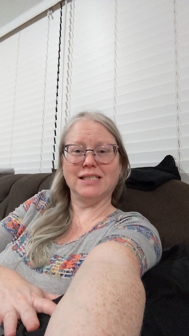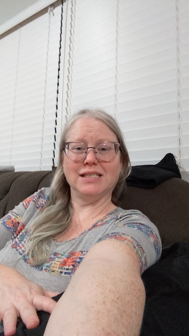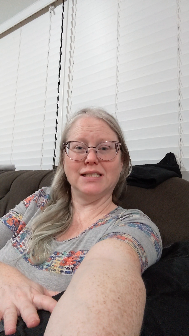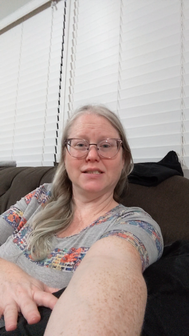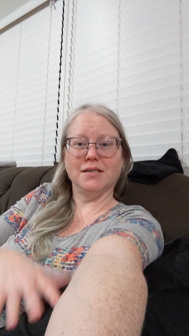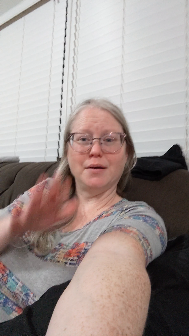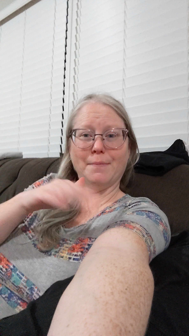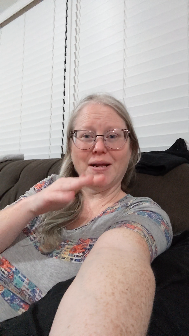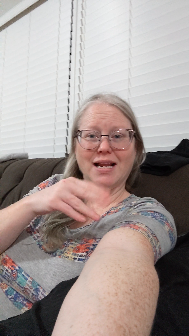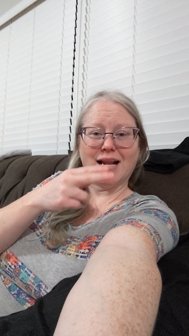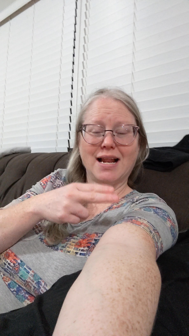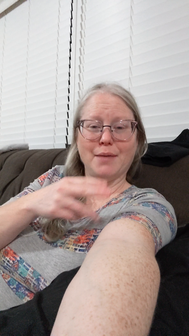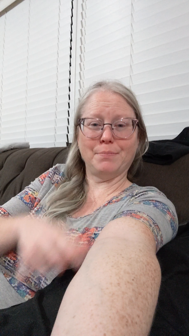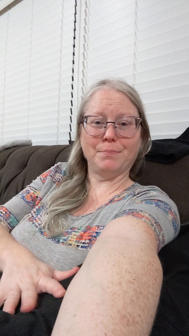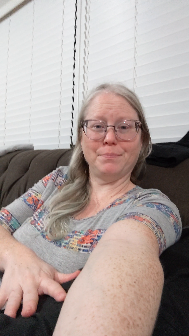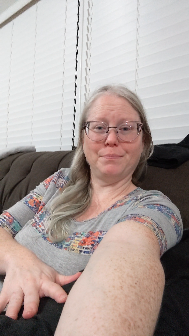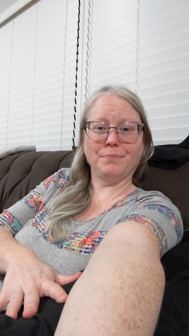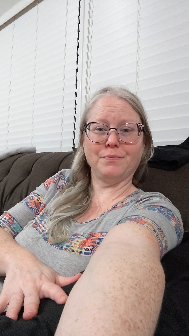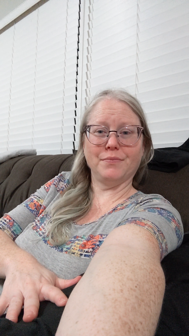pet's name